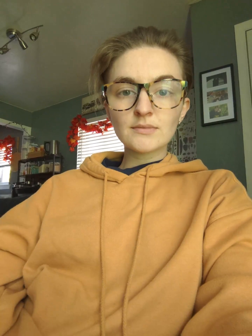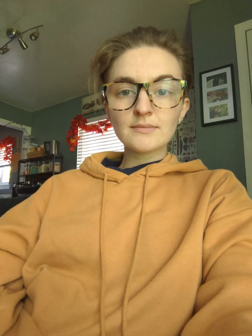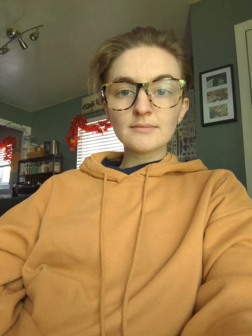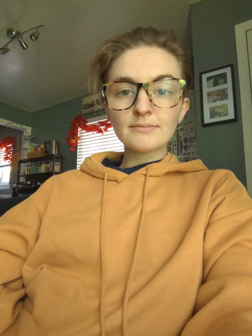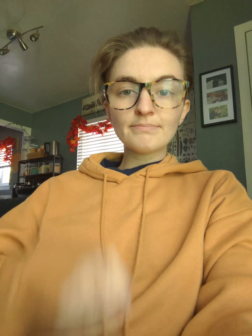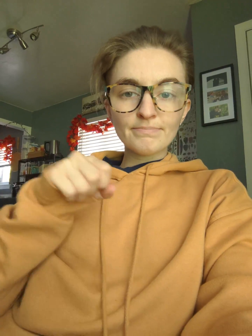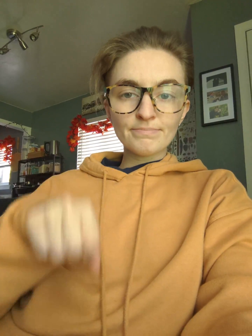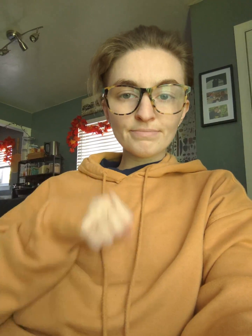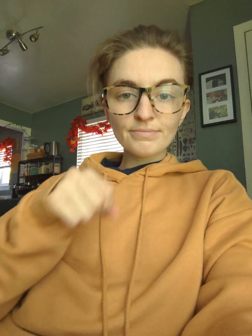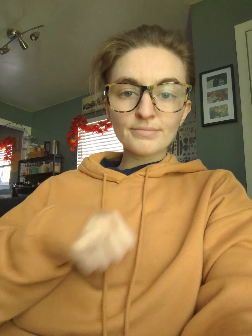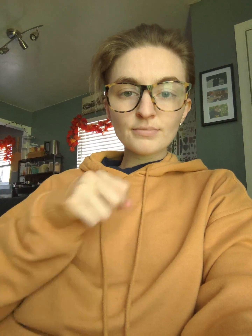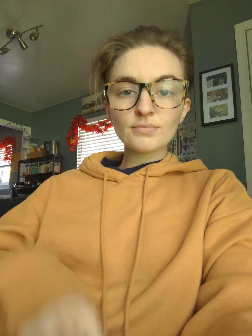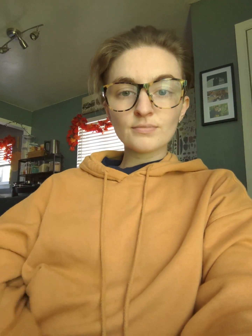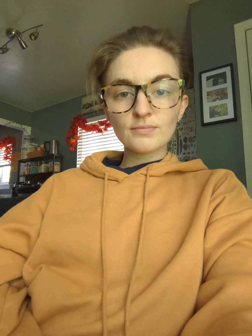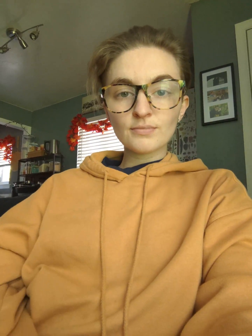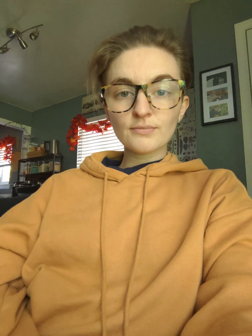bicycle